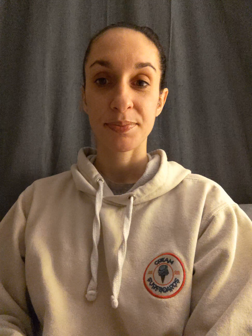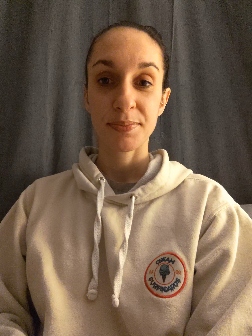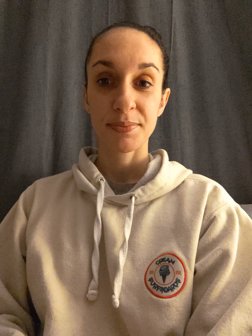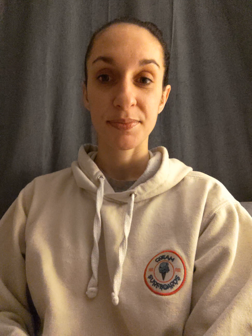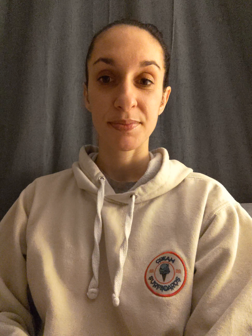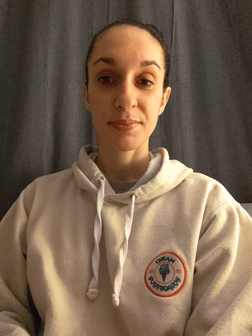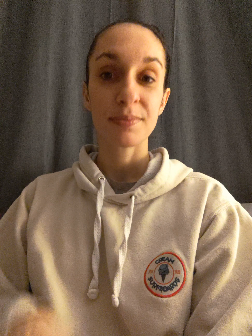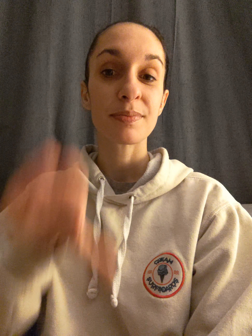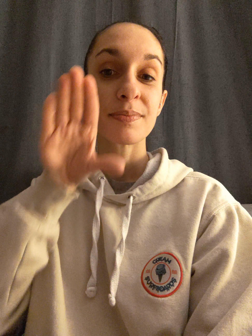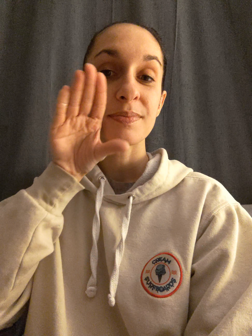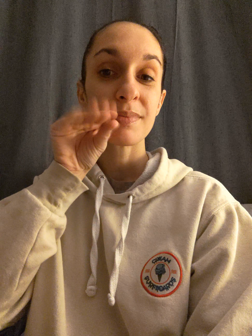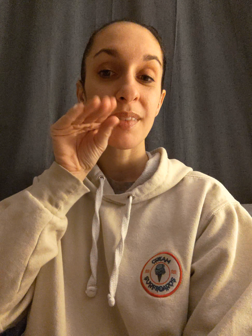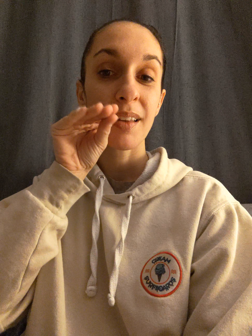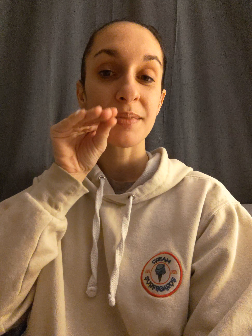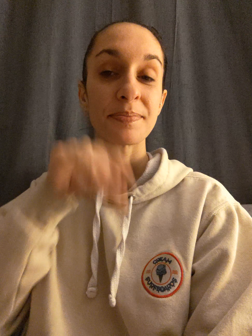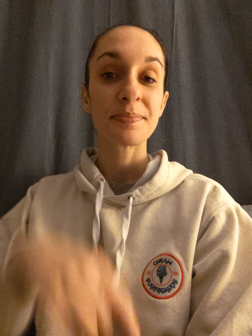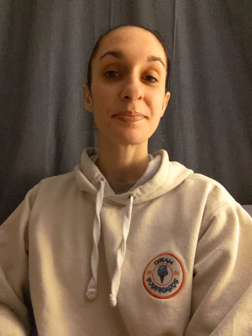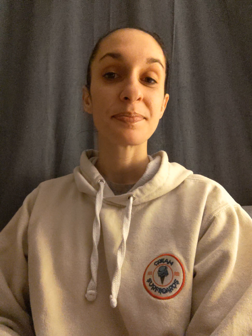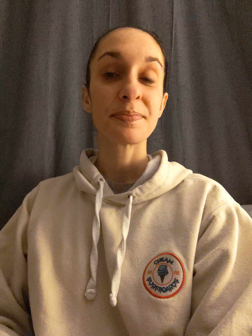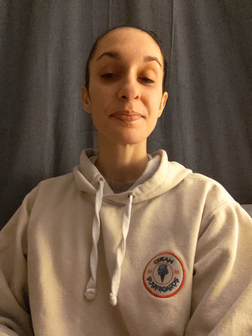goose